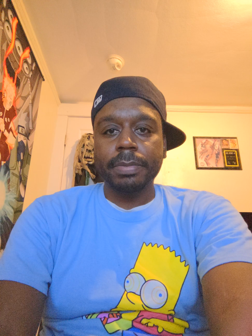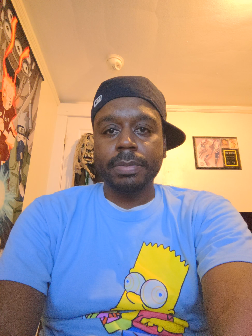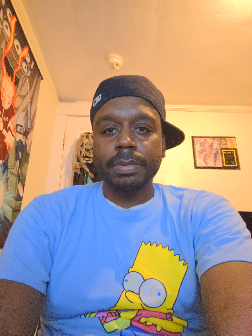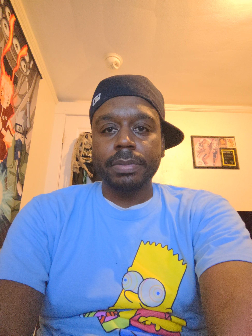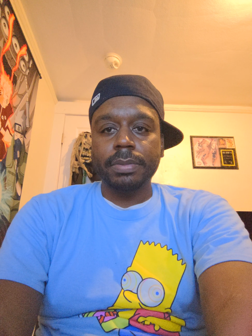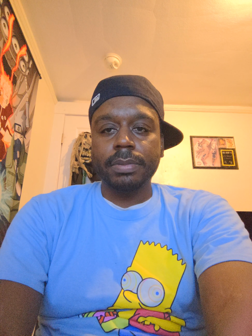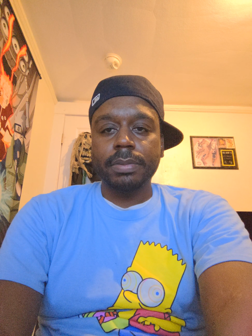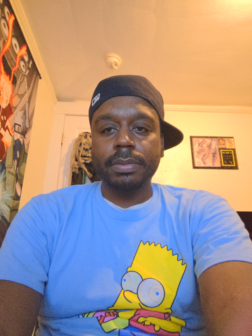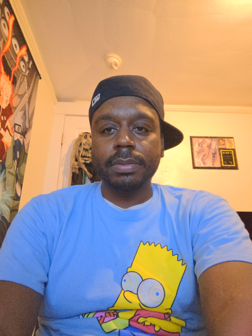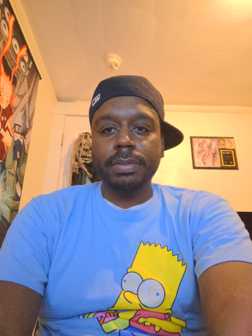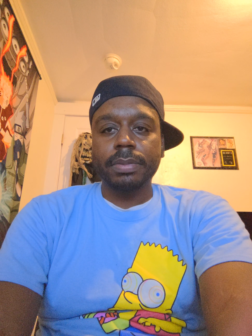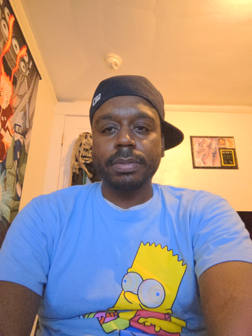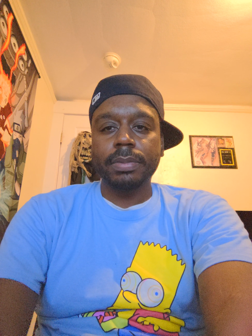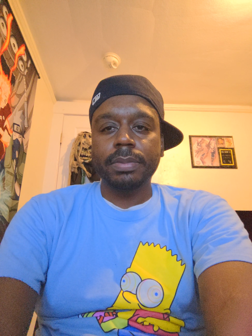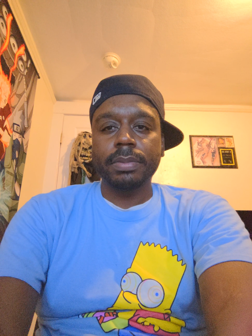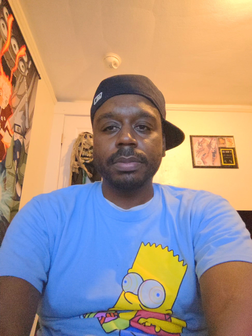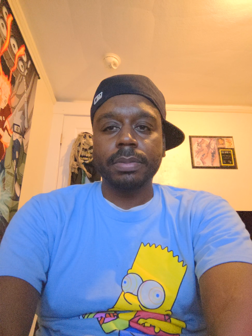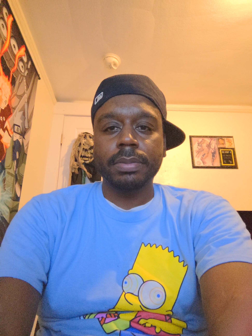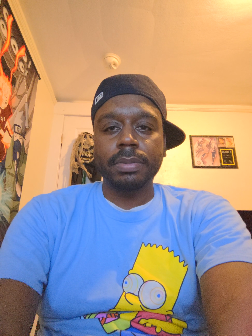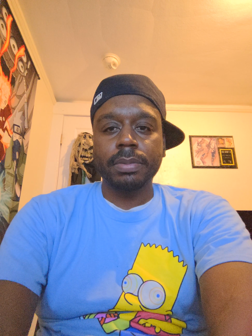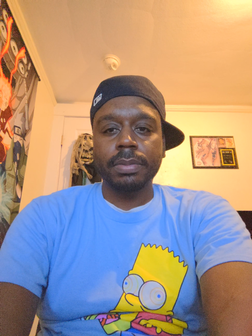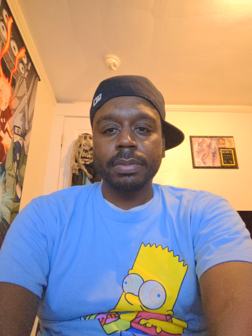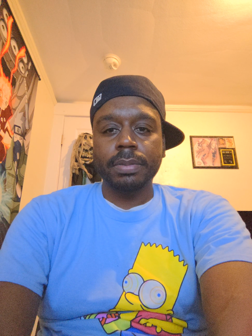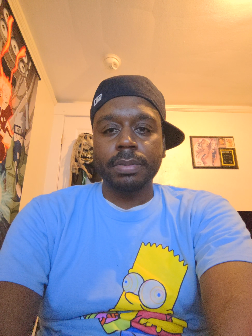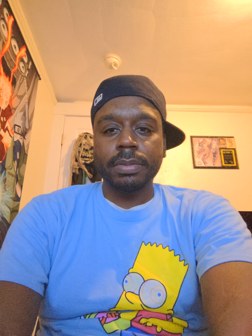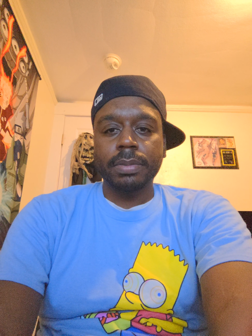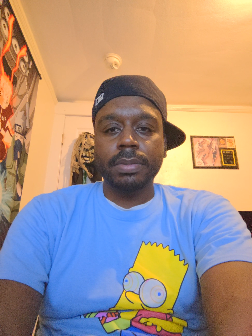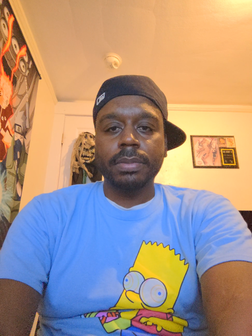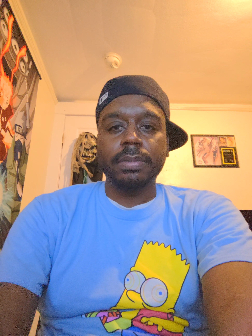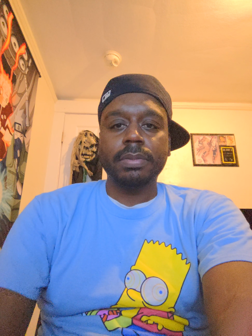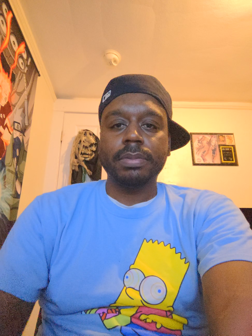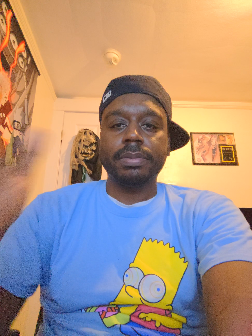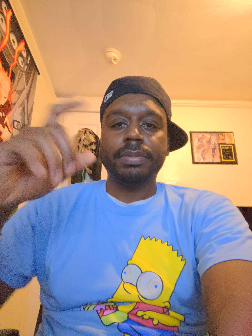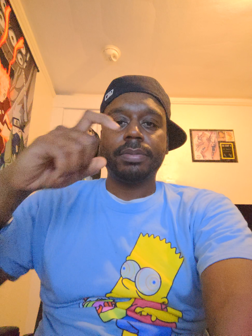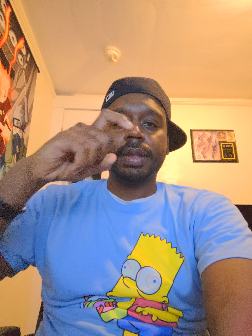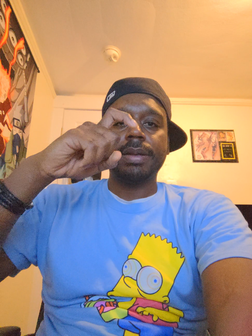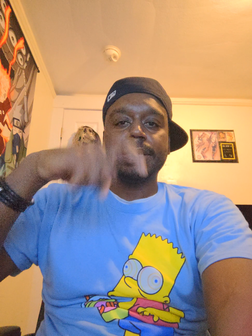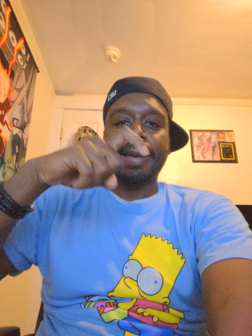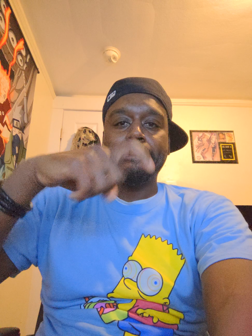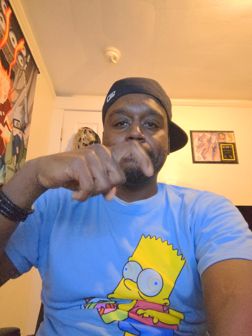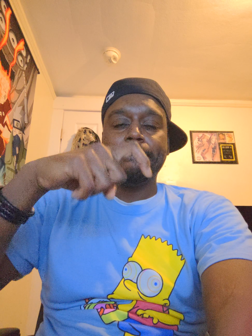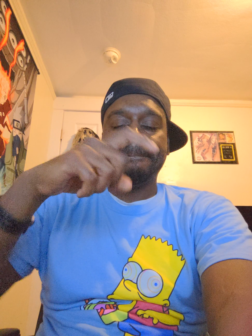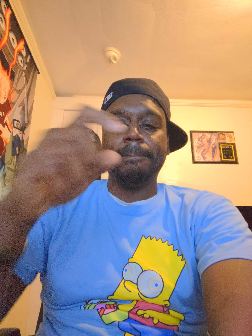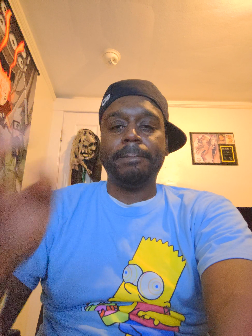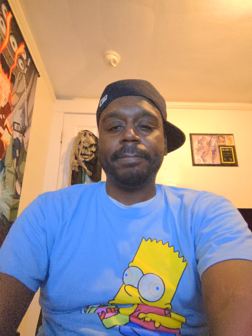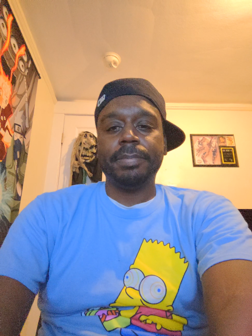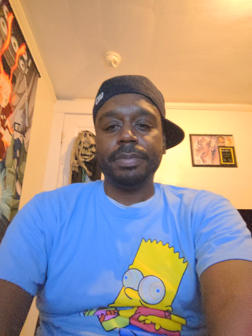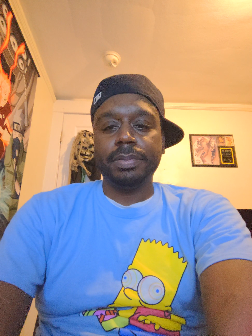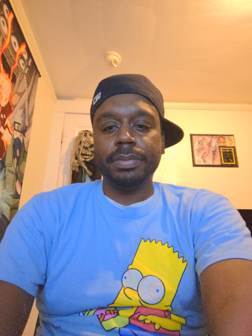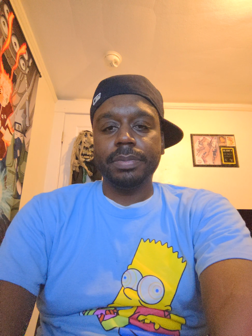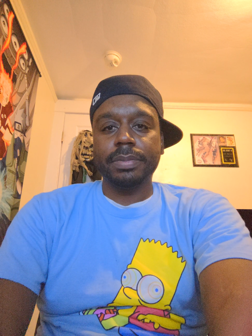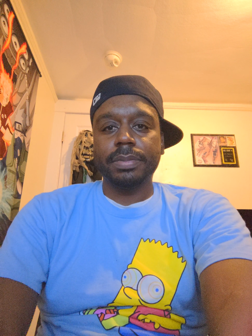time